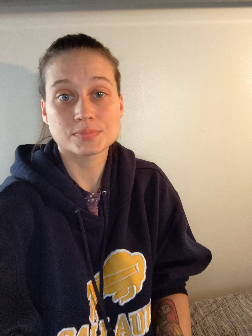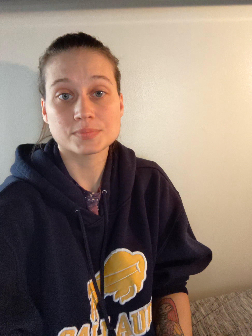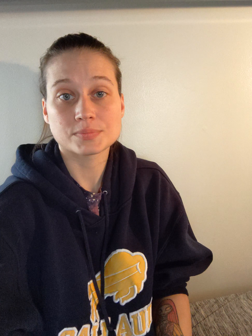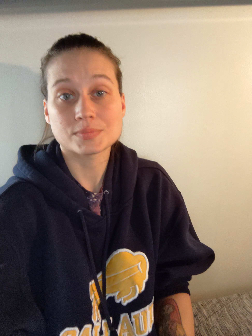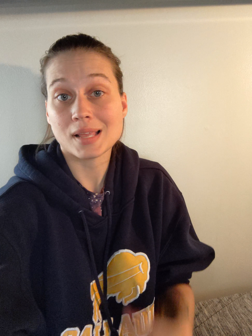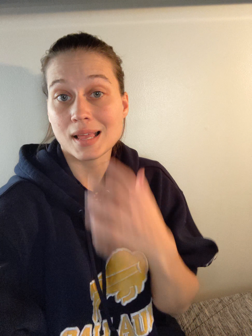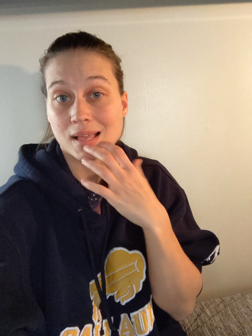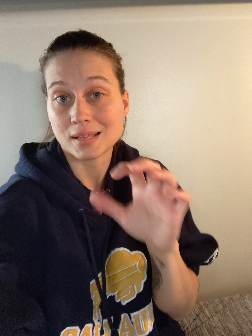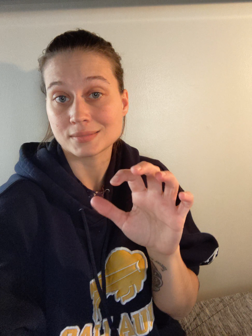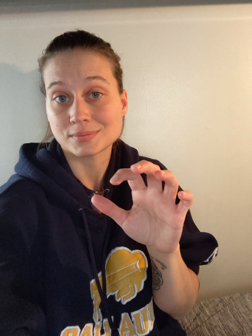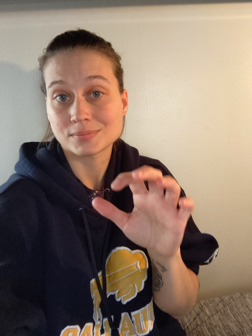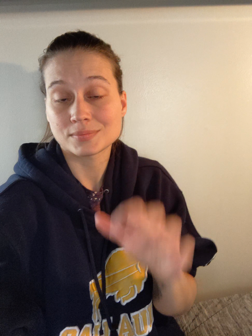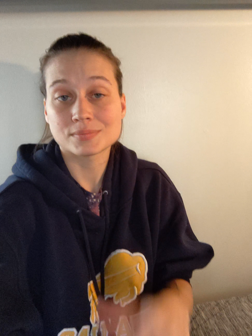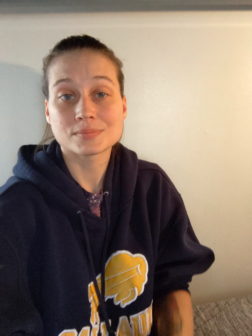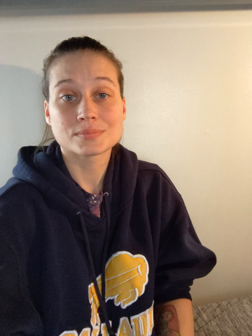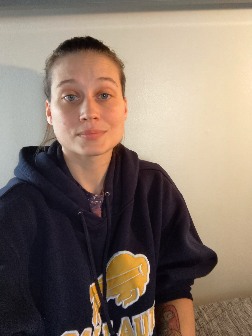hot